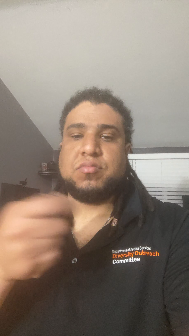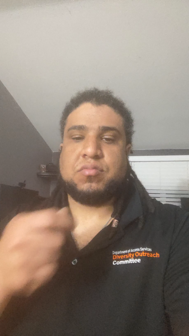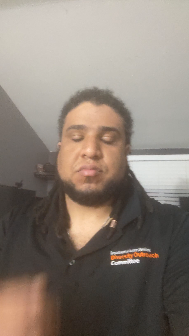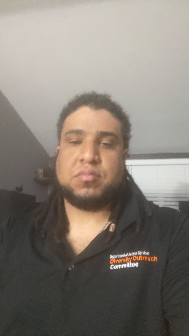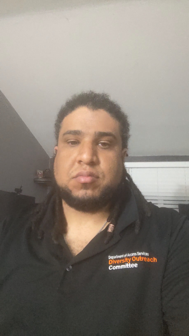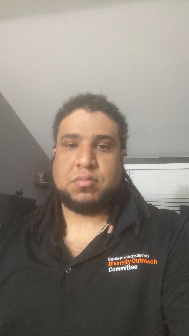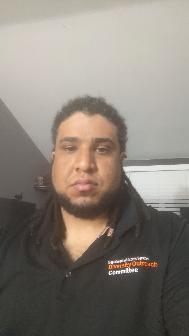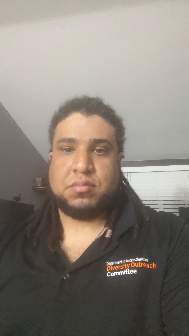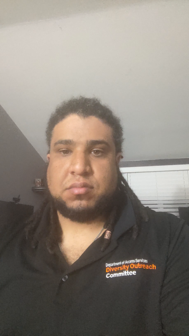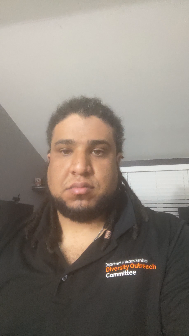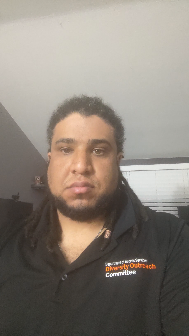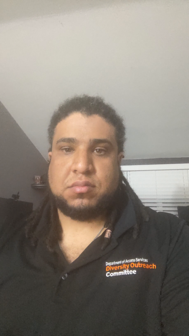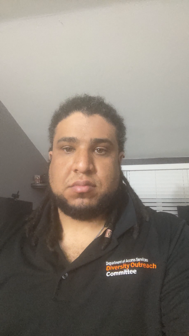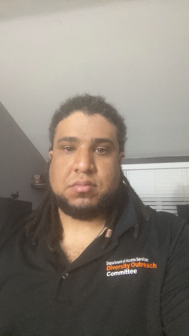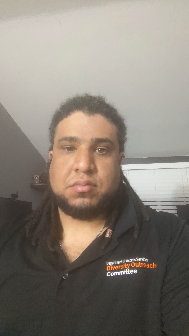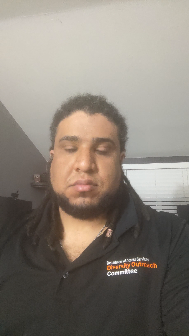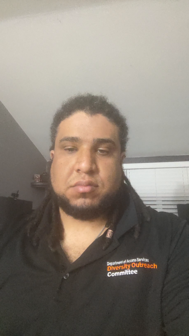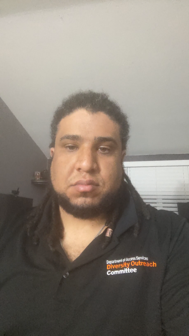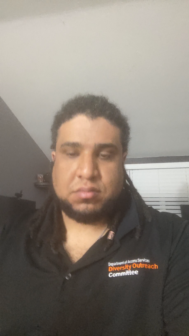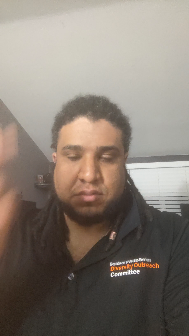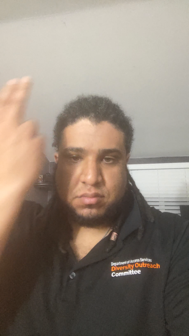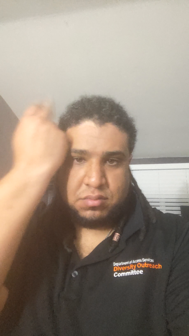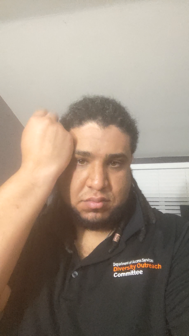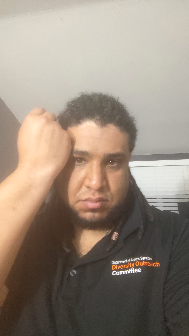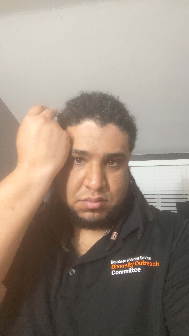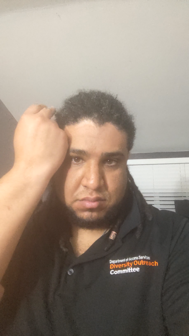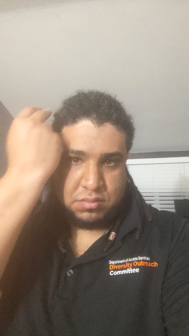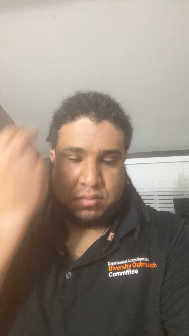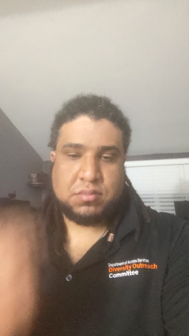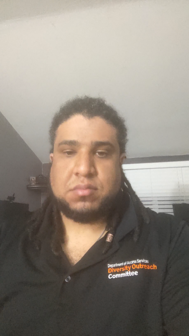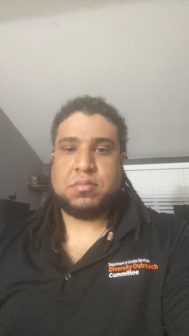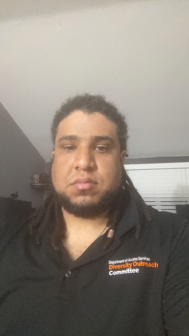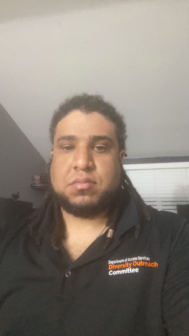bunny